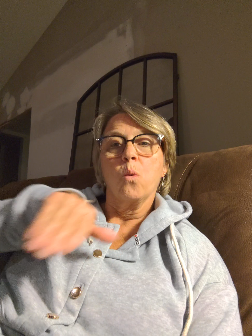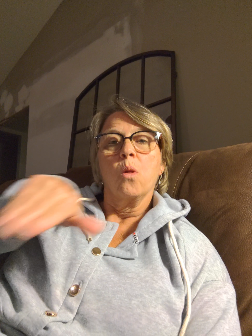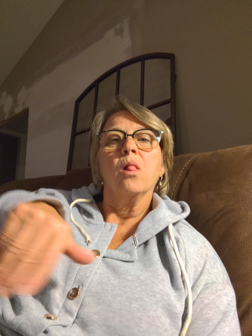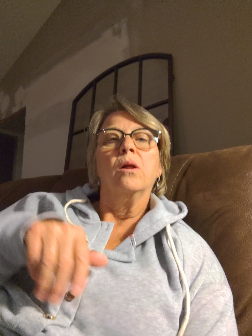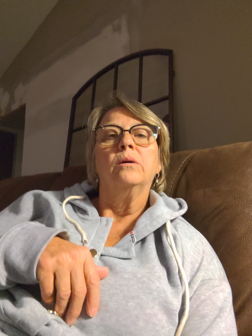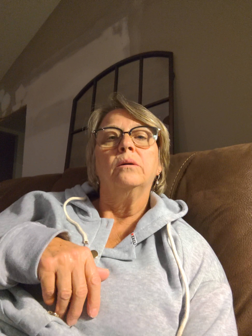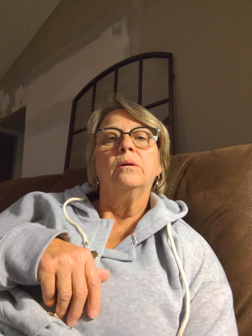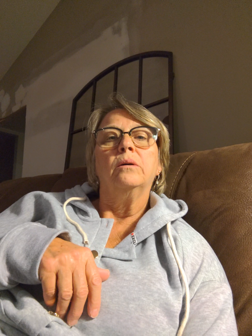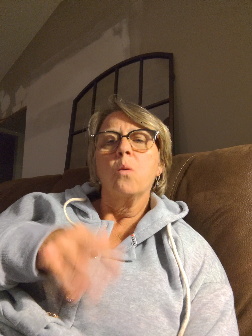pool